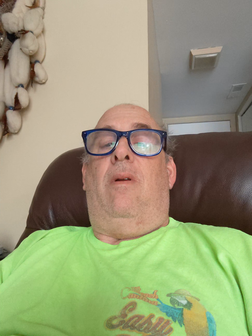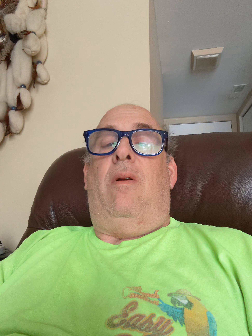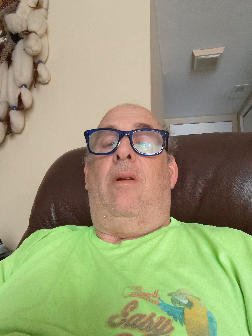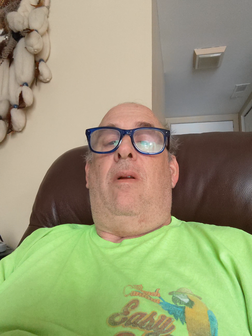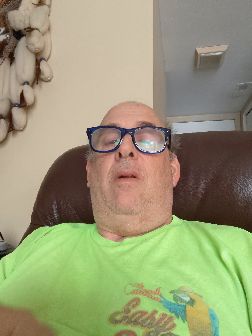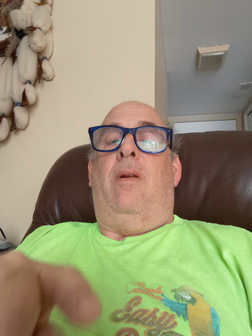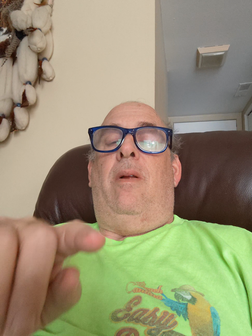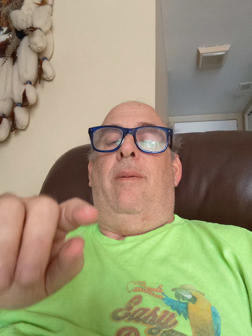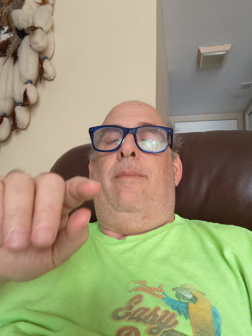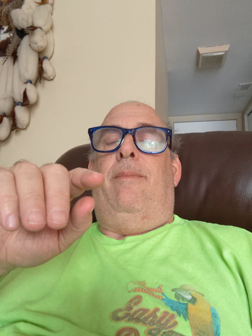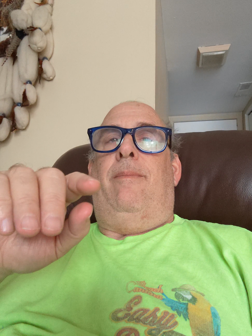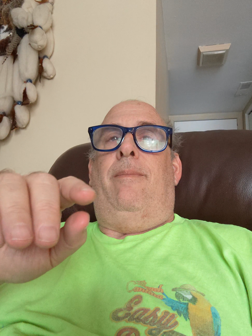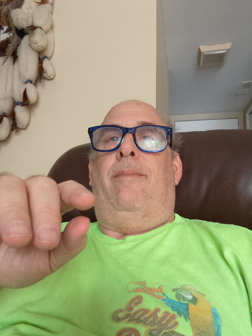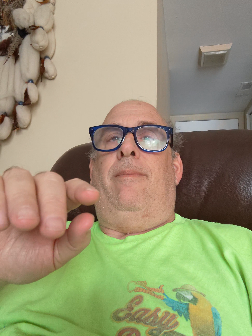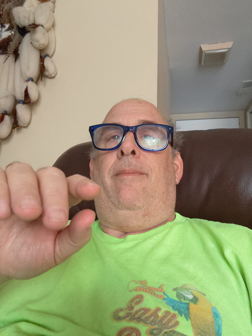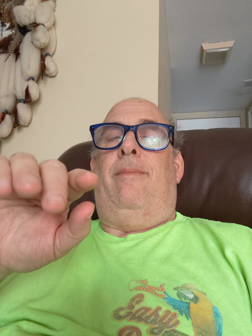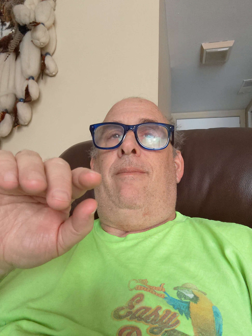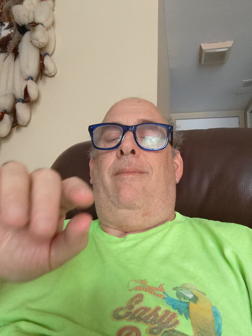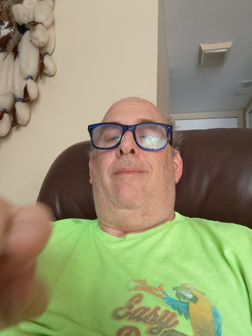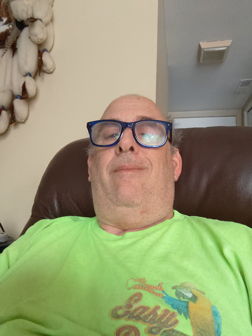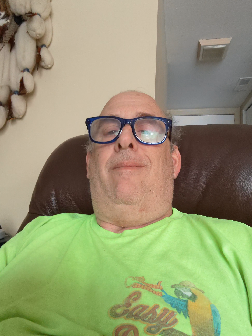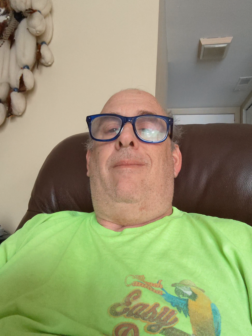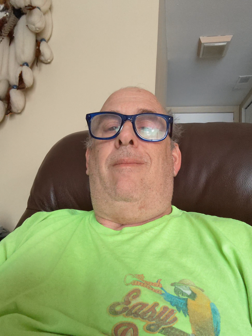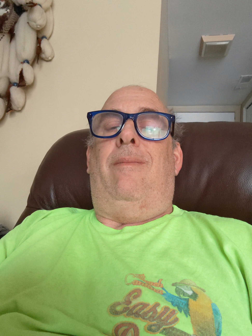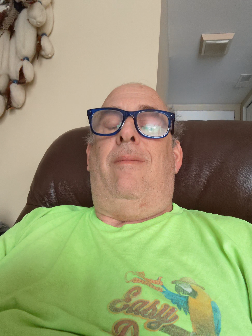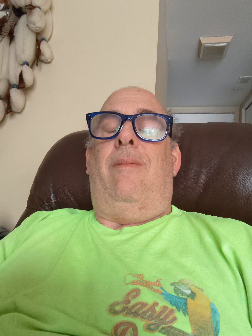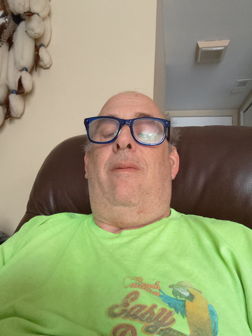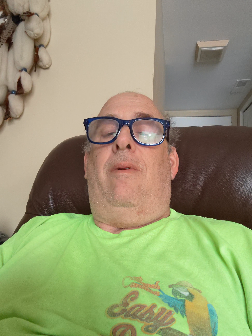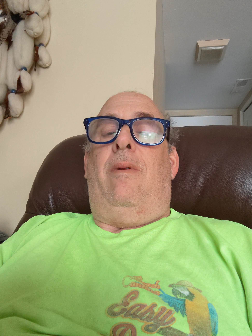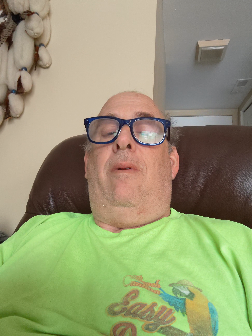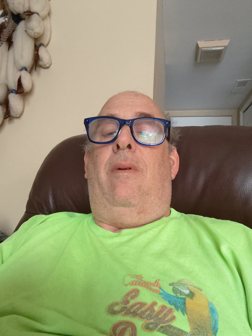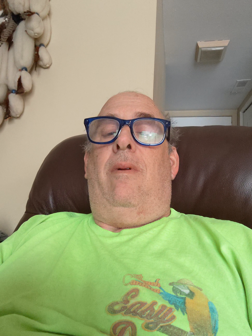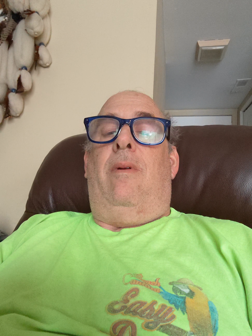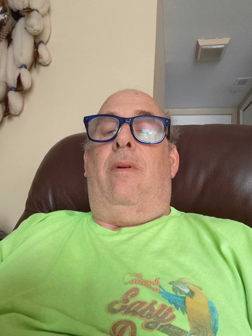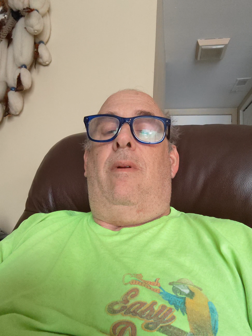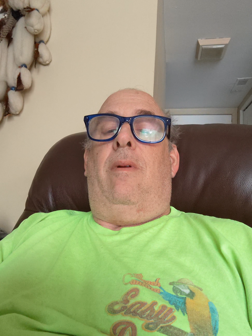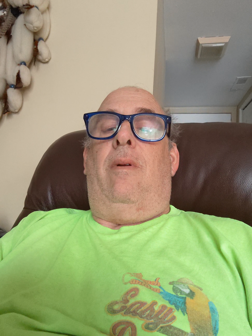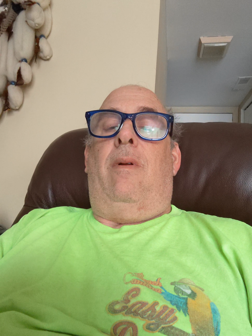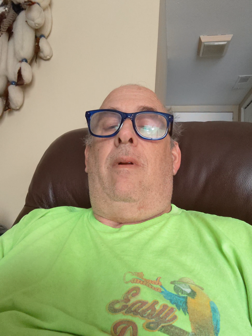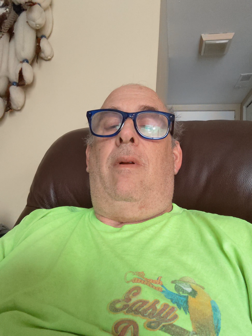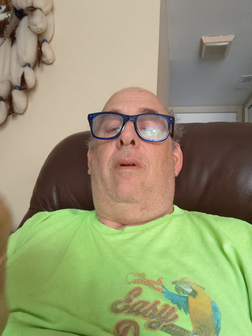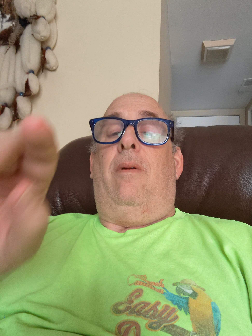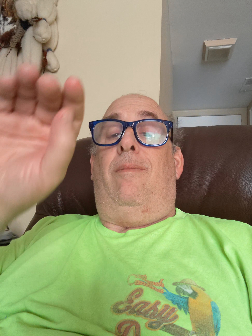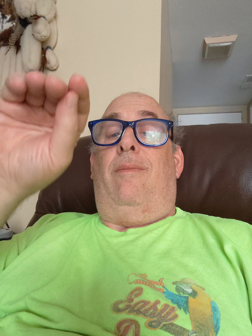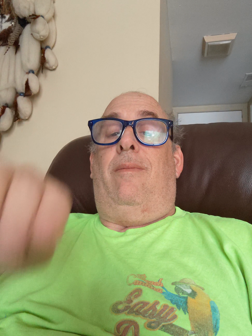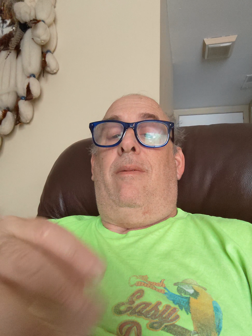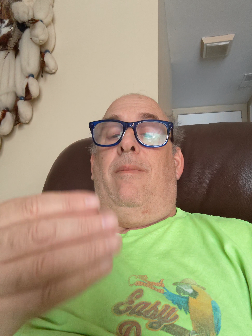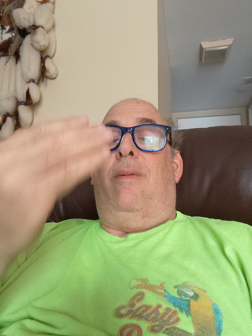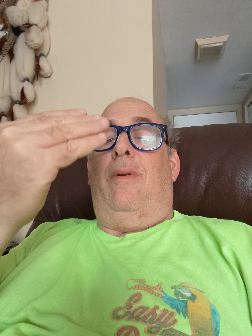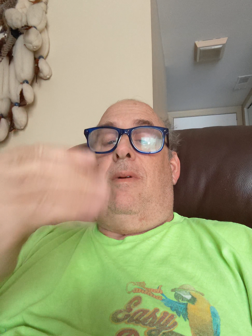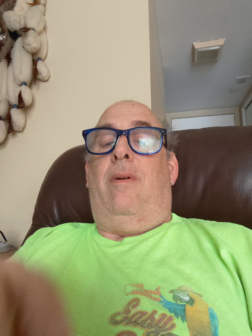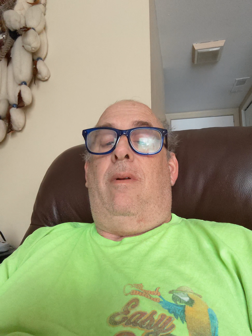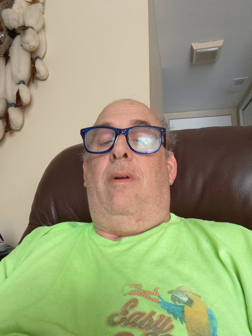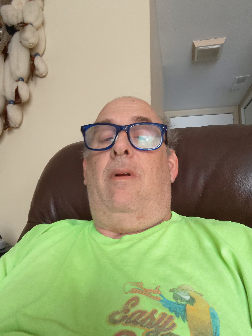mitten